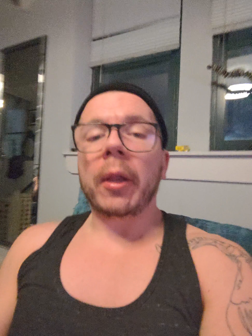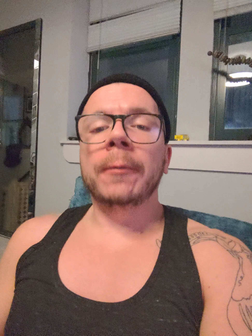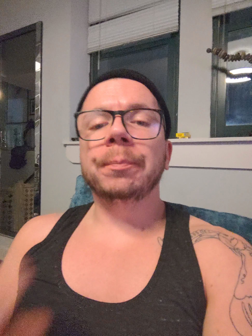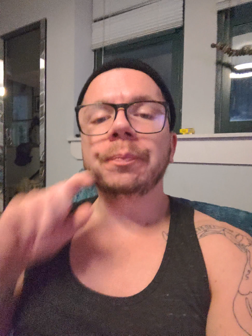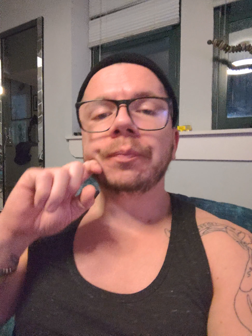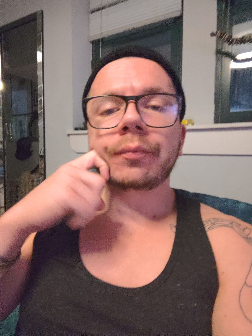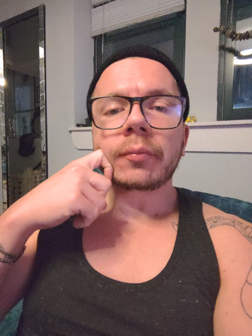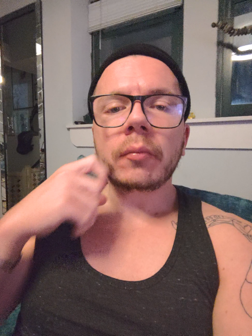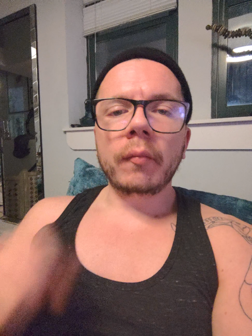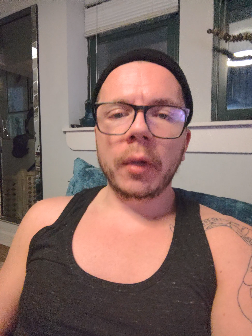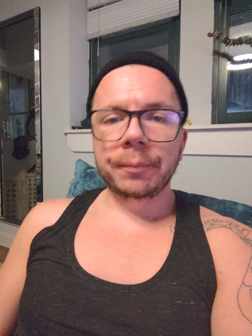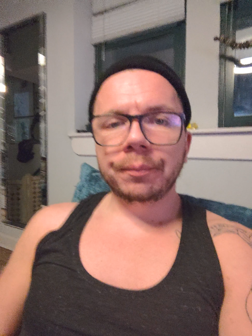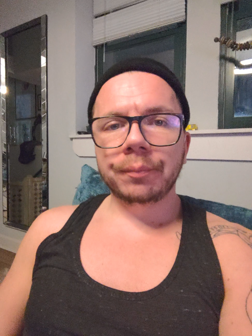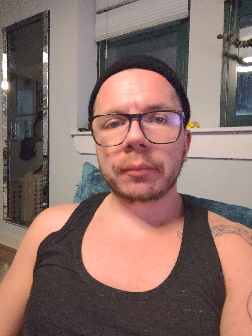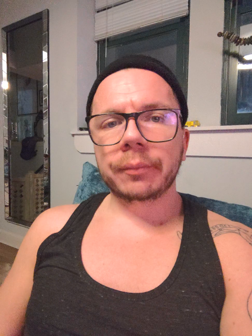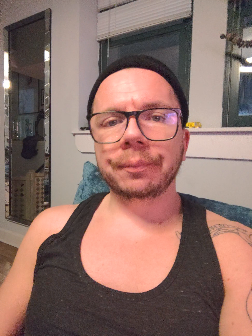apple